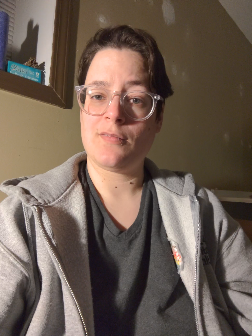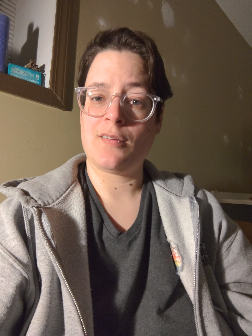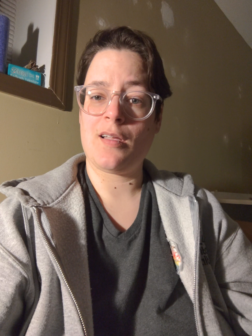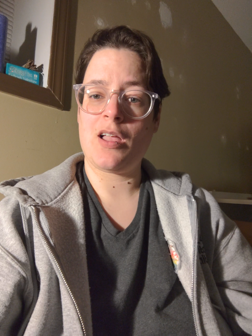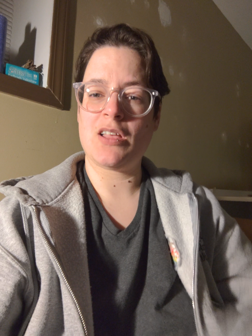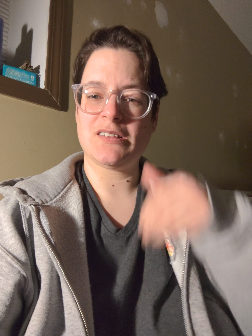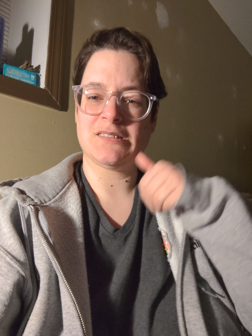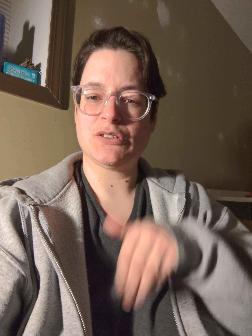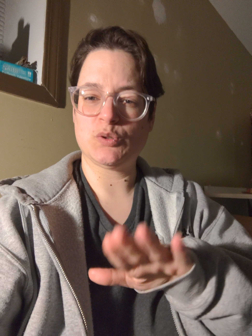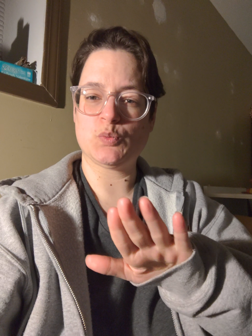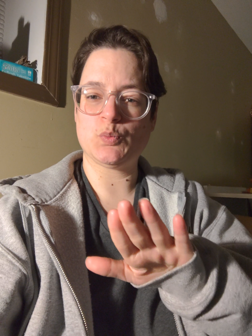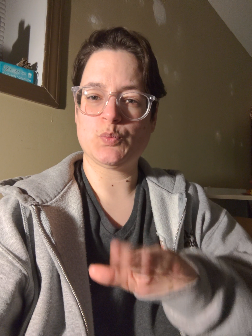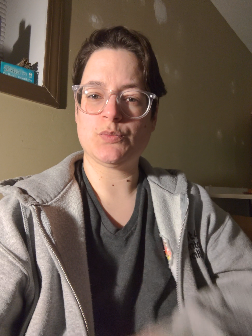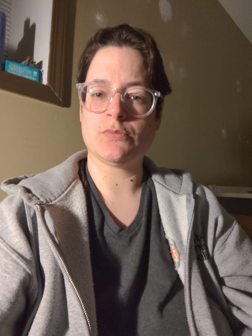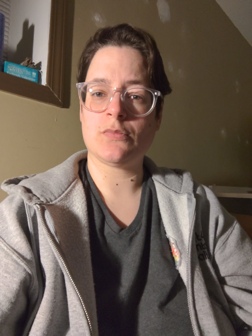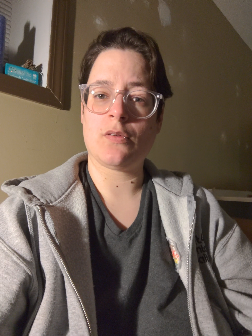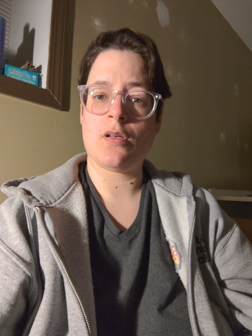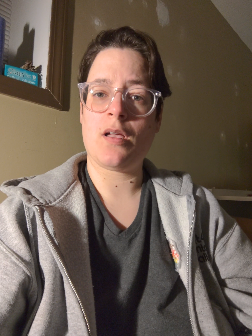into